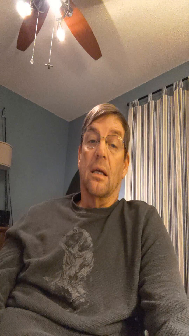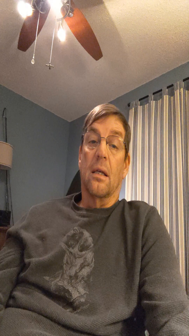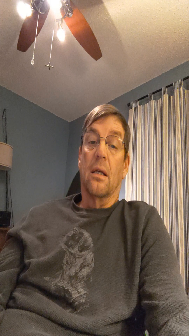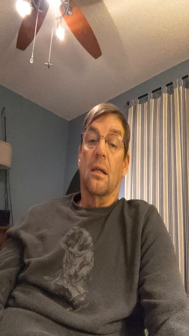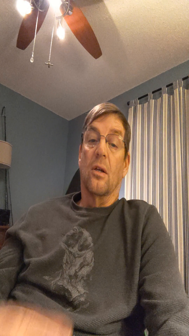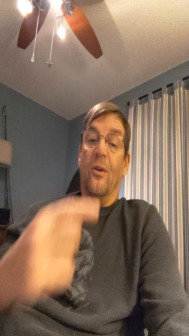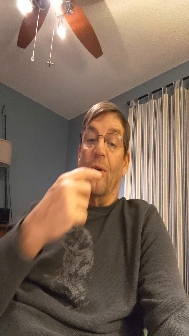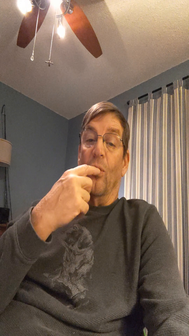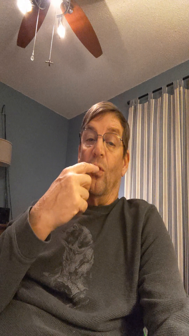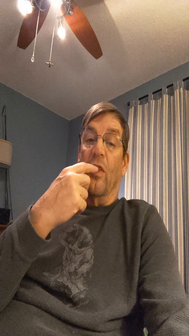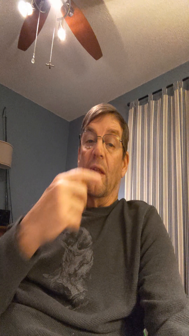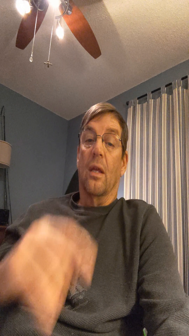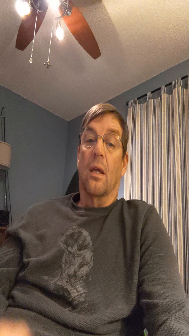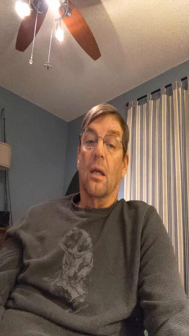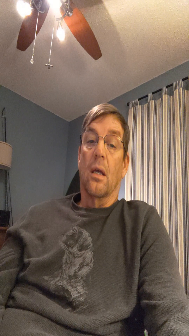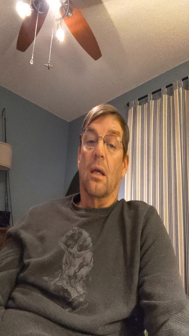tooth